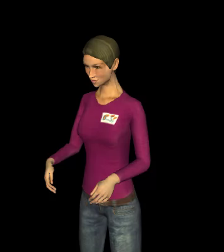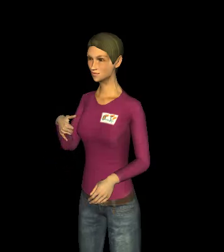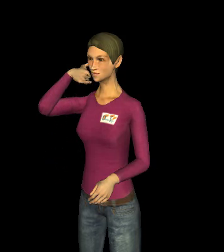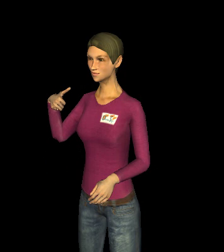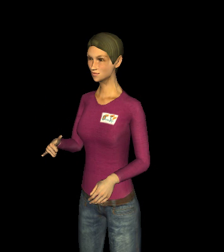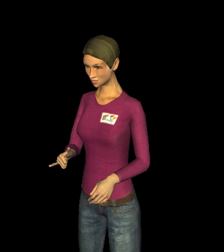يتصل هاتفيا